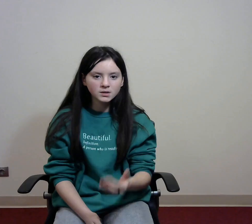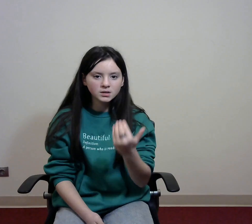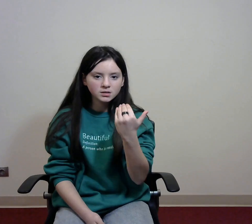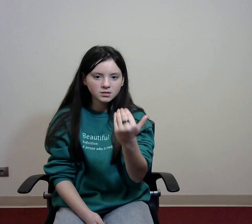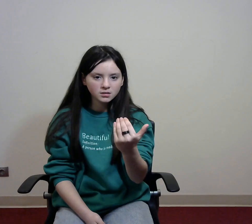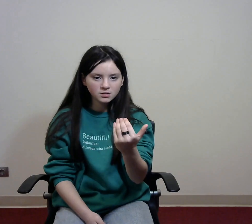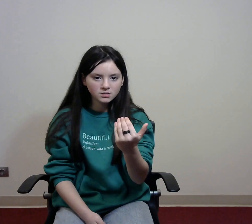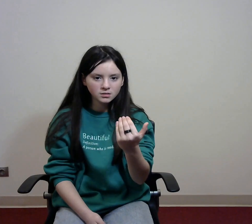siz